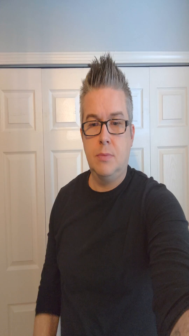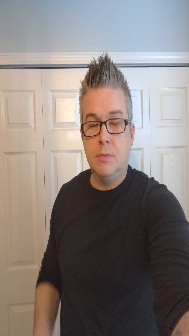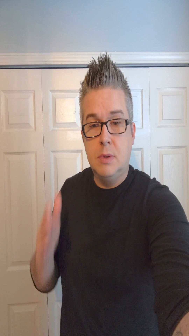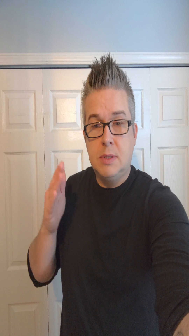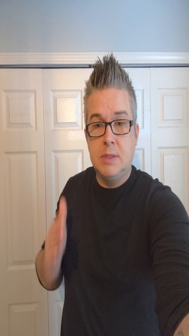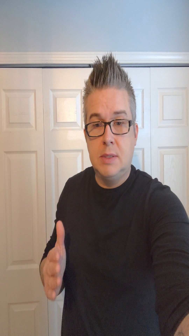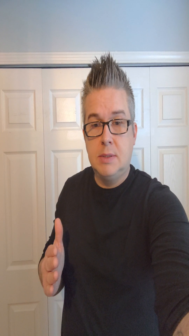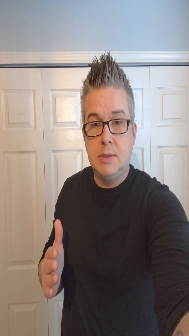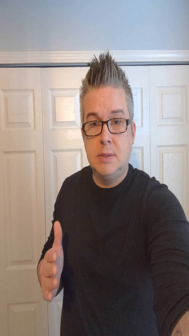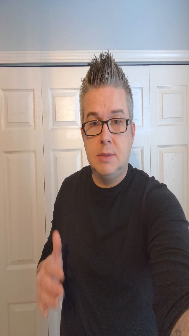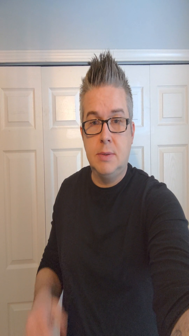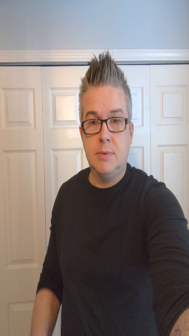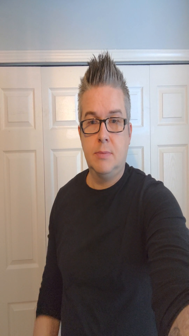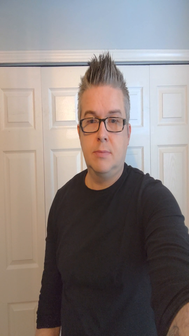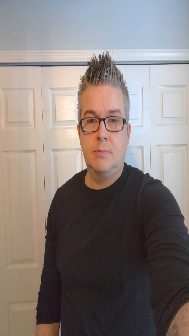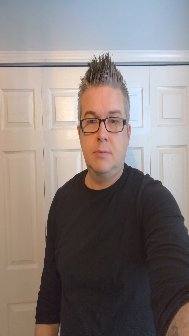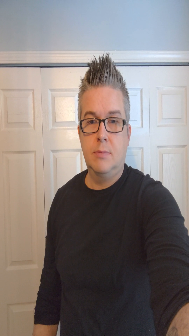beside